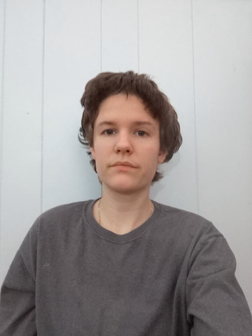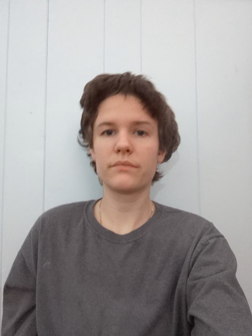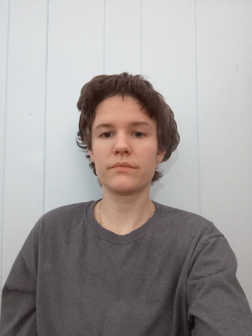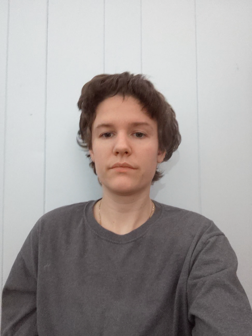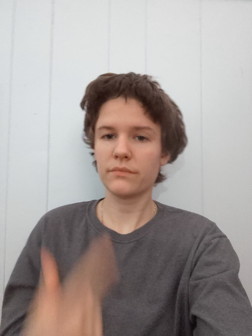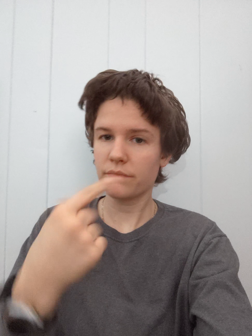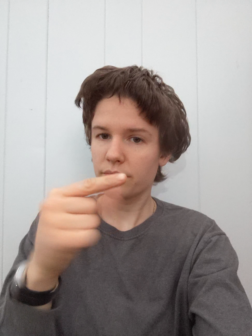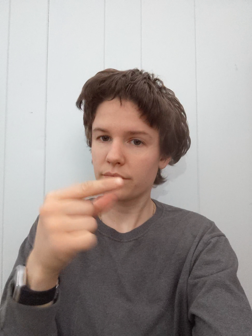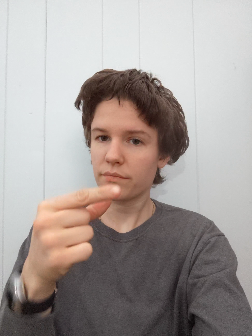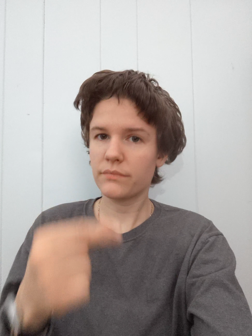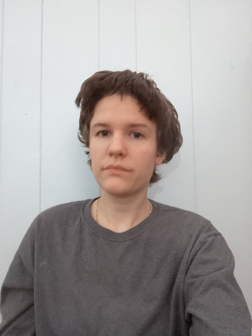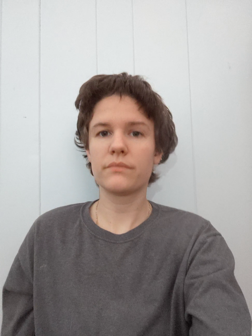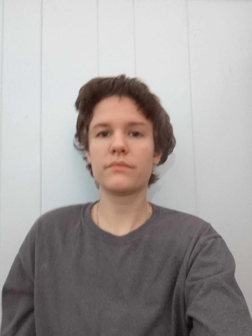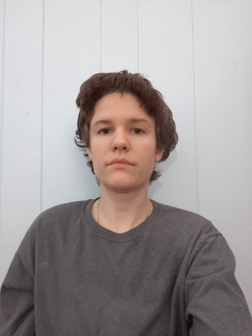green